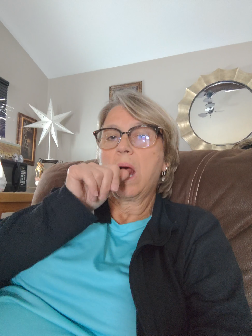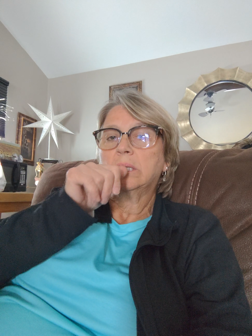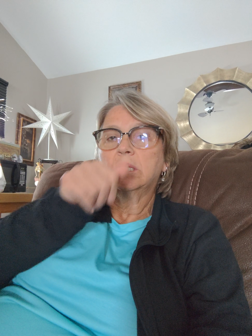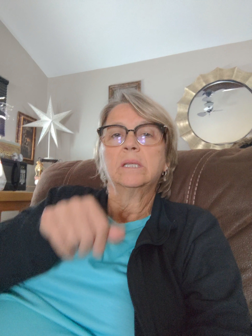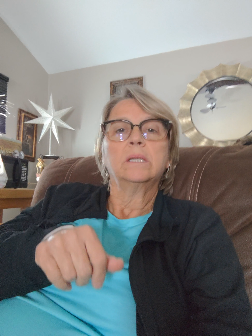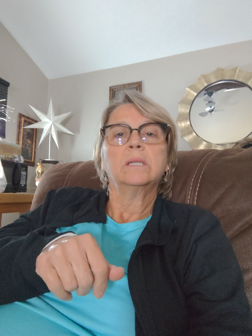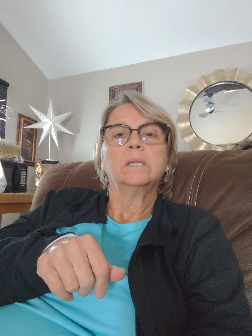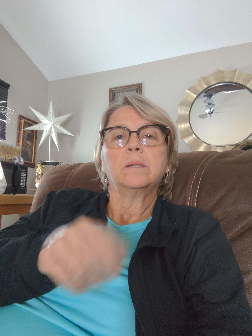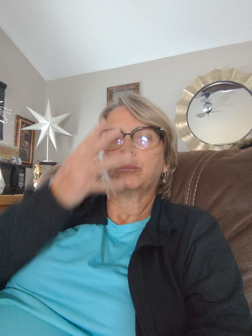nuts